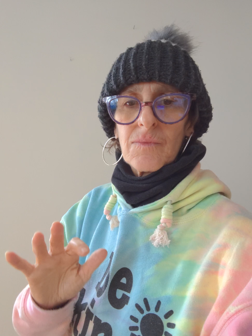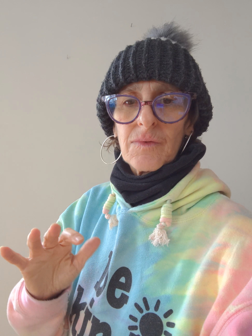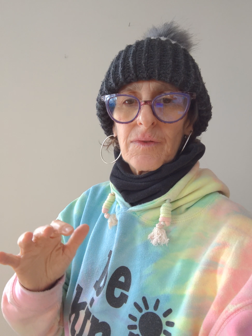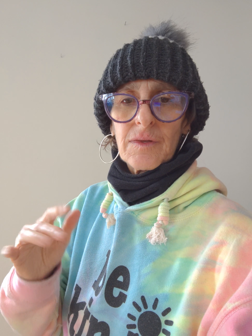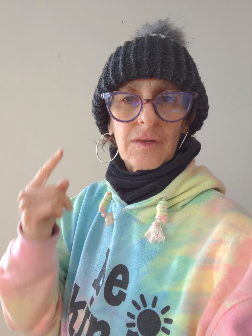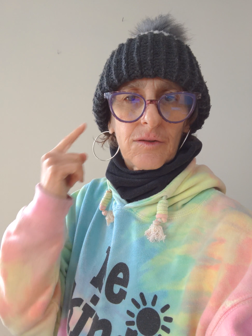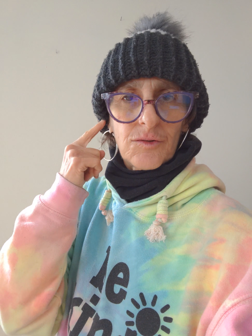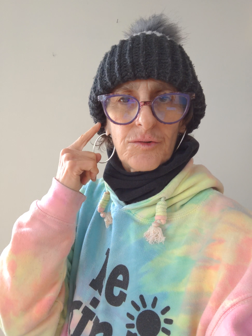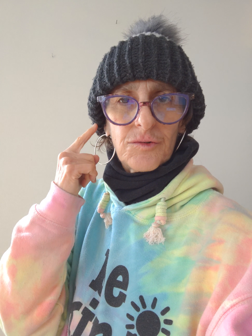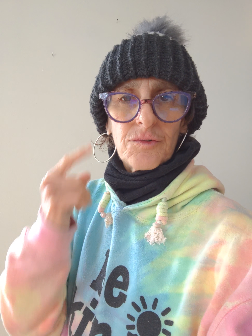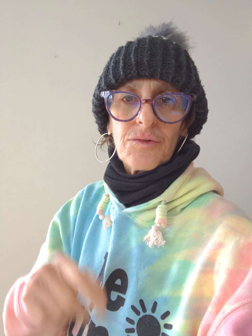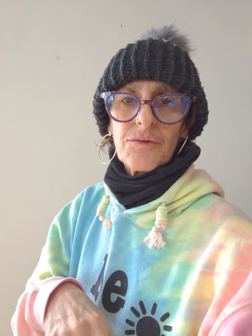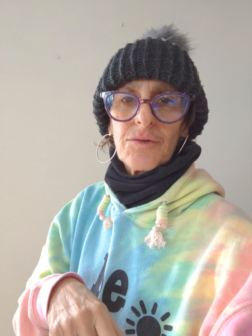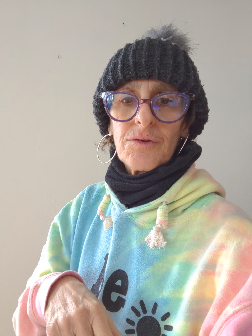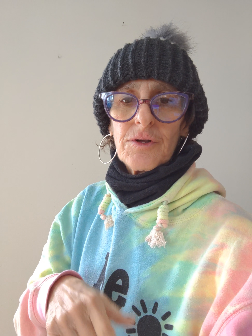hear